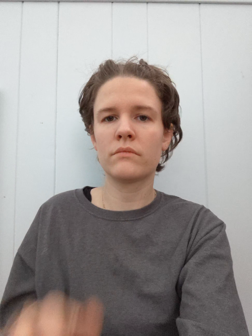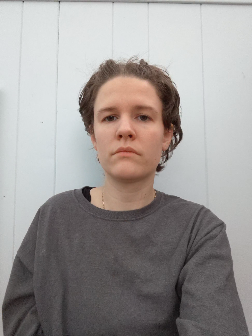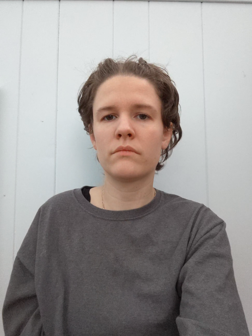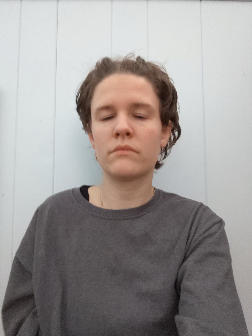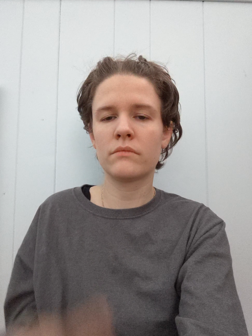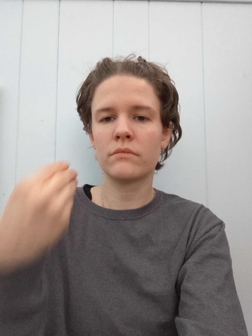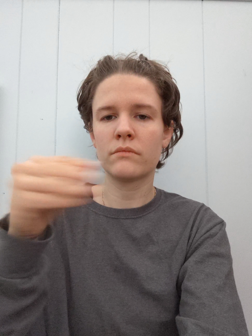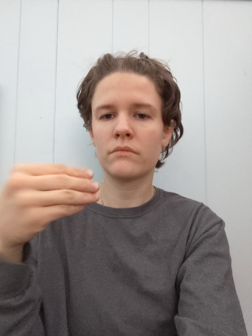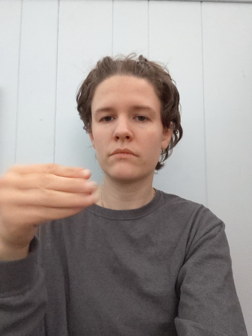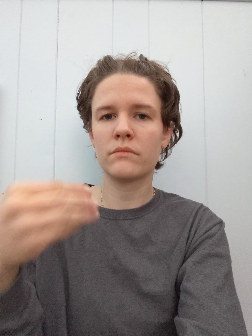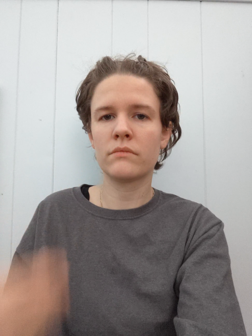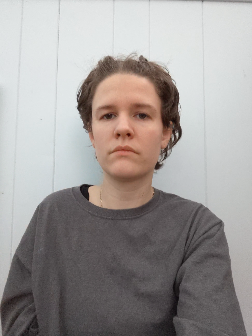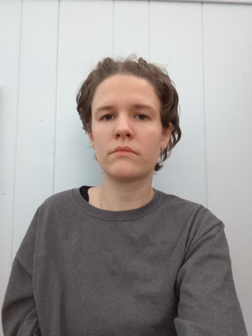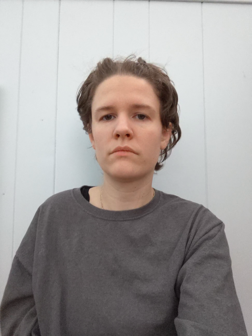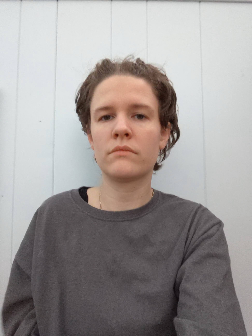store